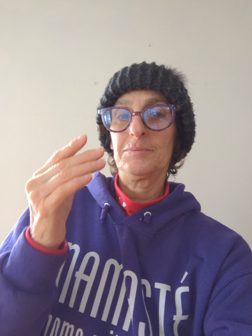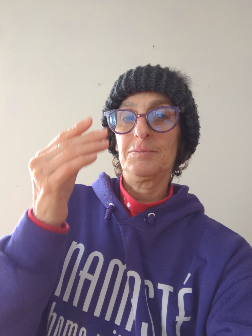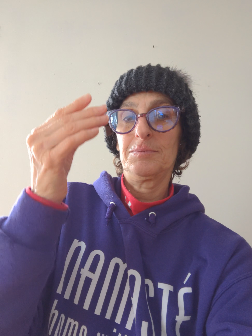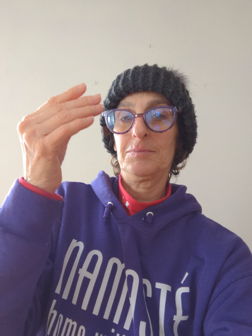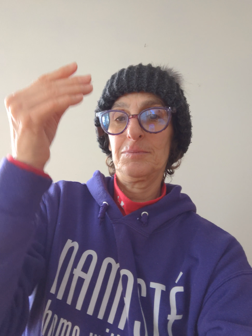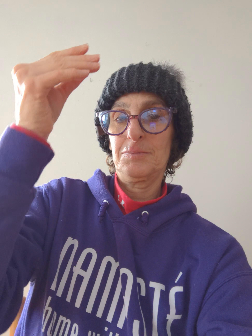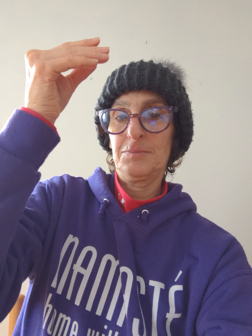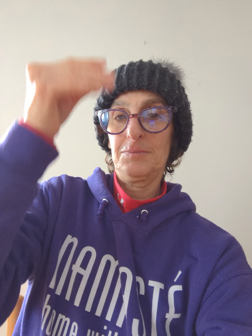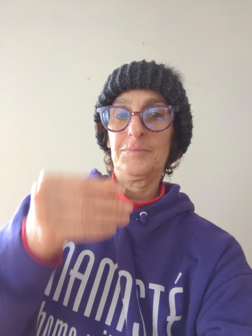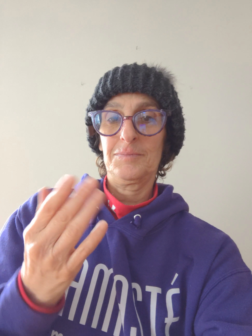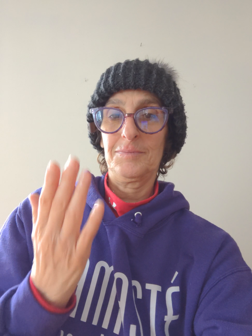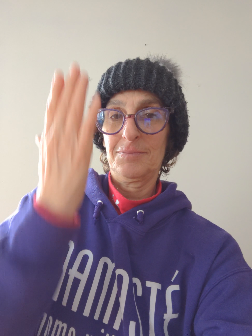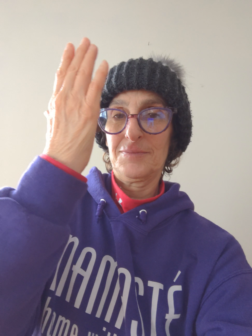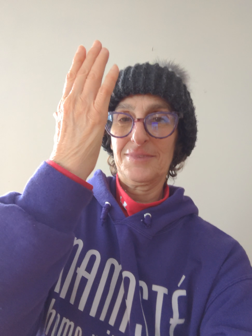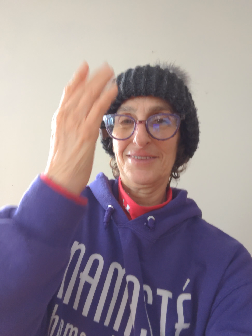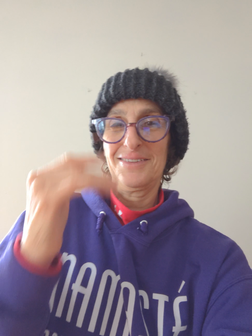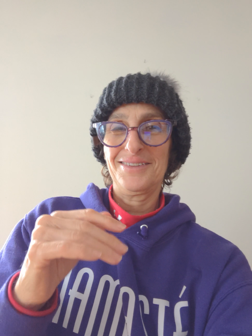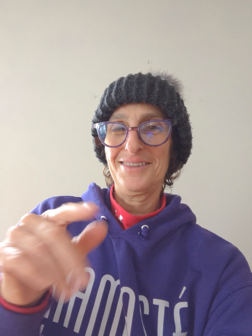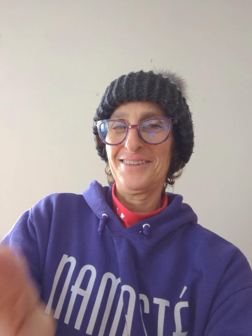mitten